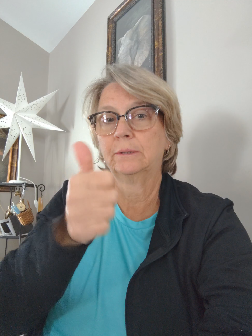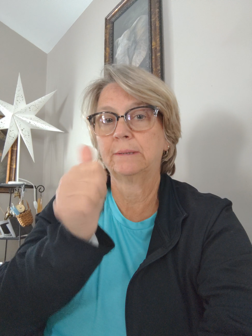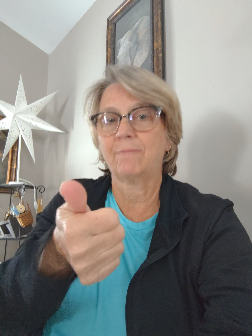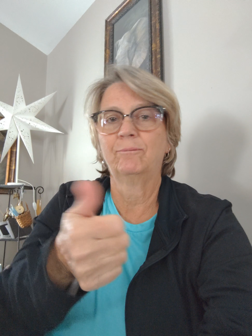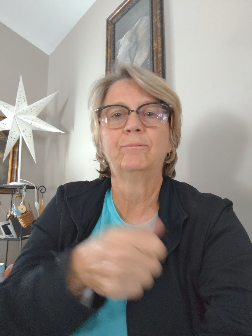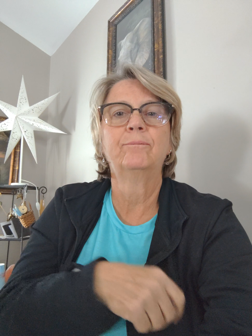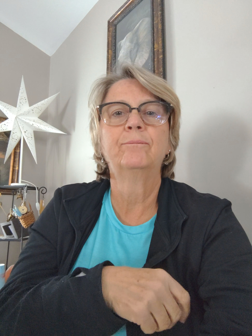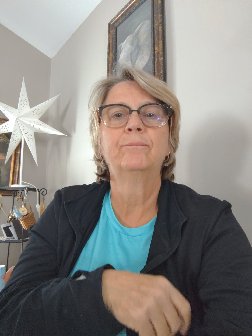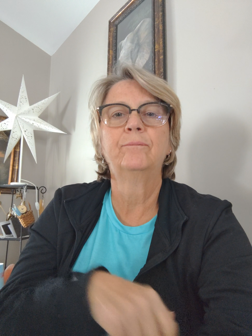yourself